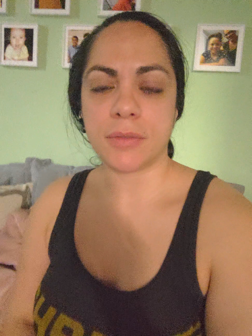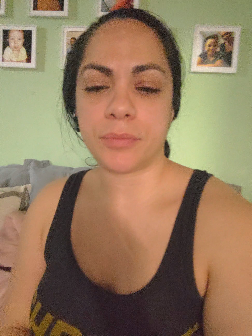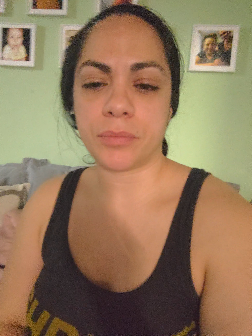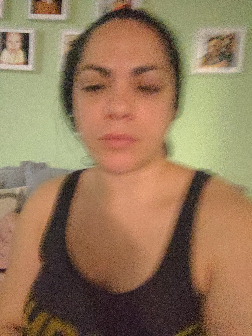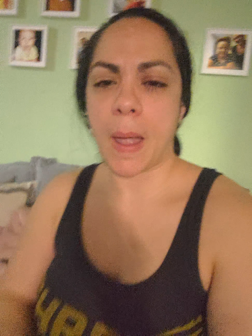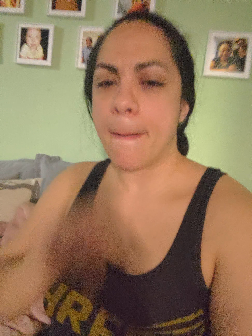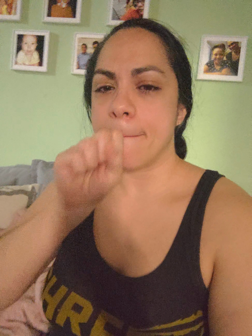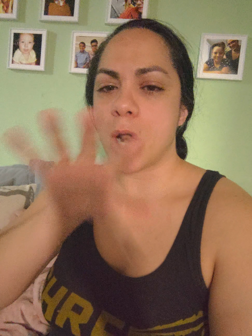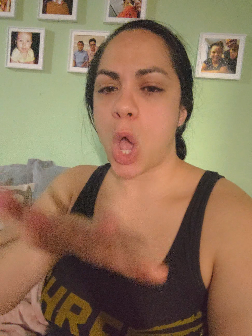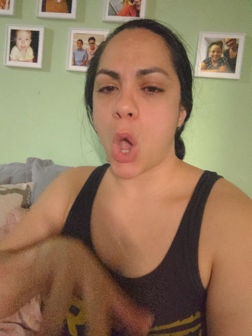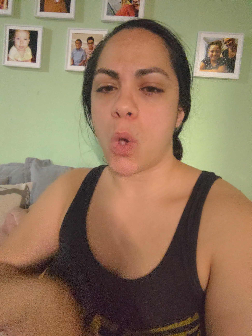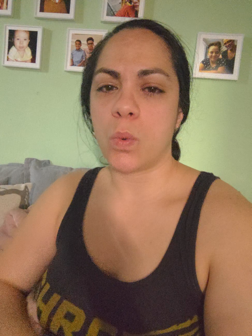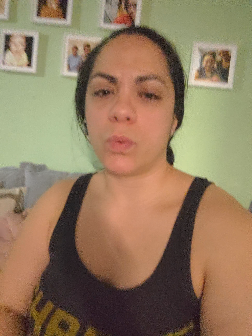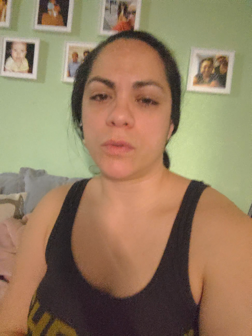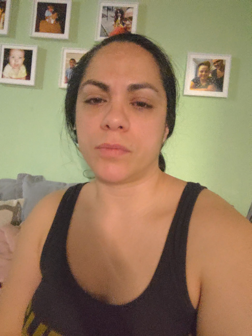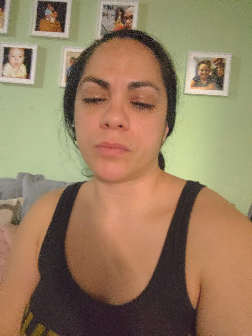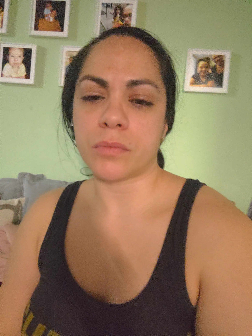blow